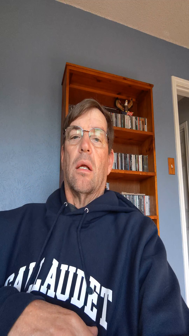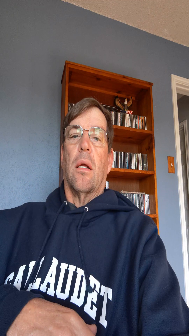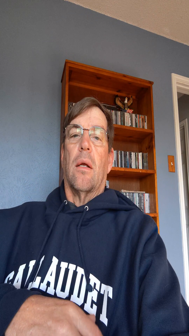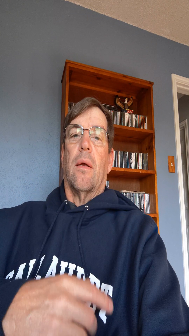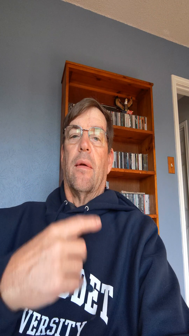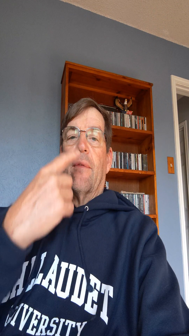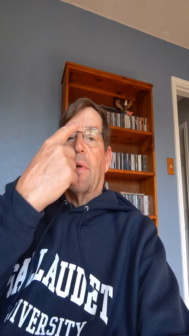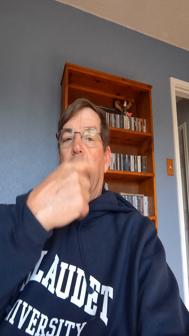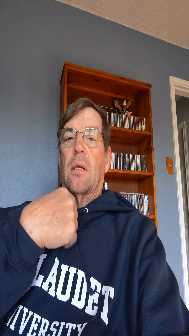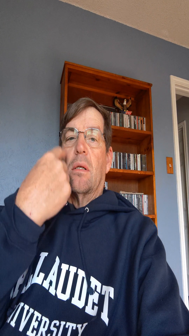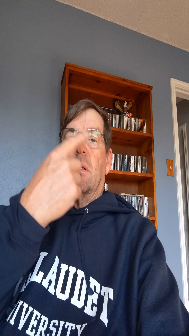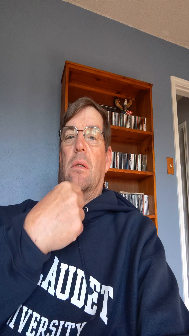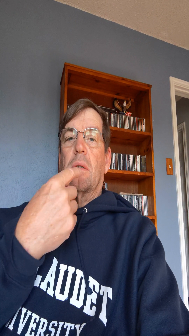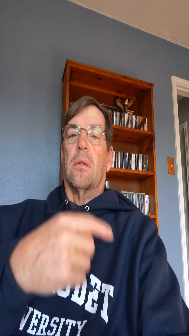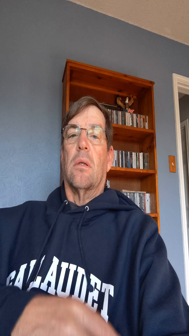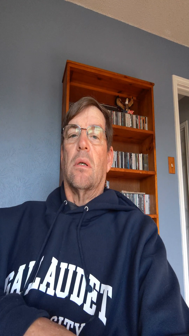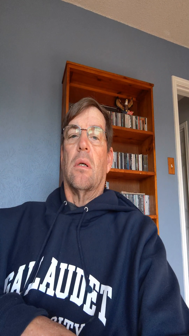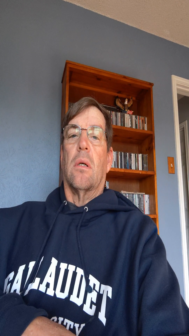face